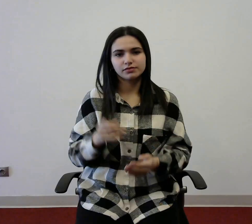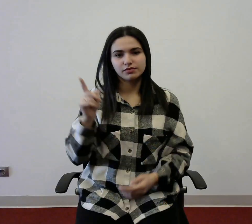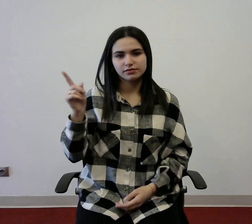O